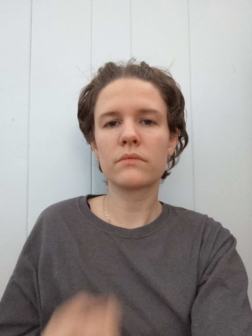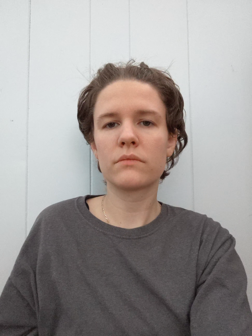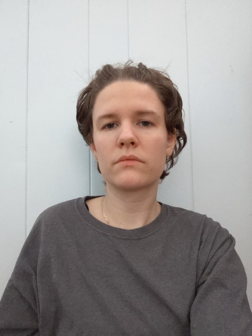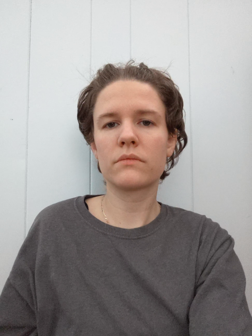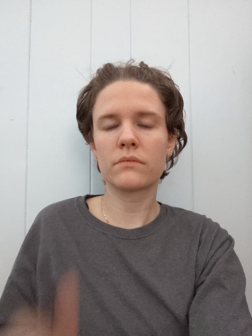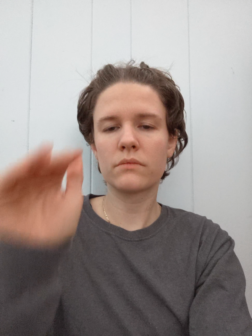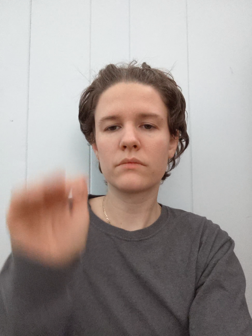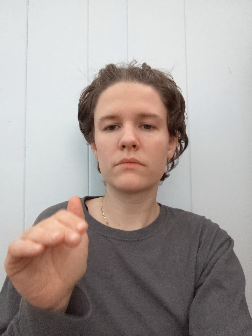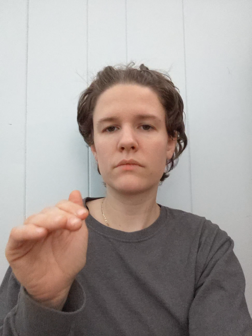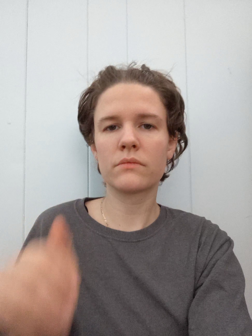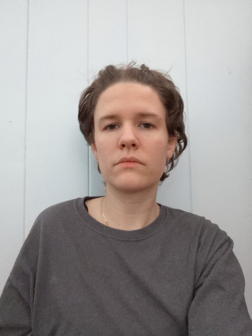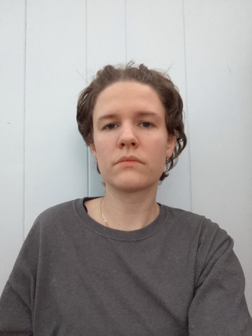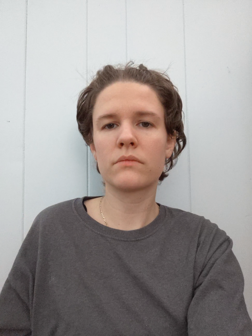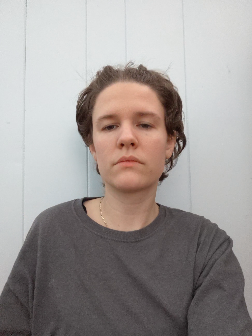child